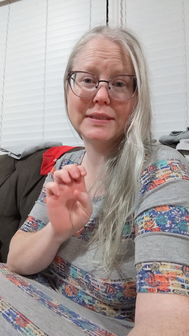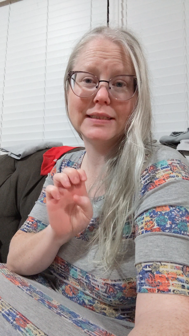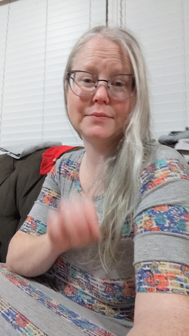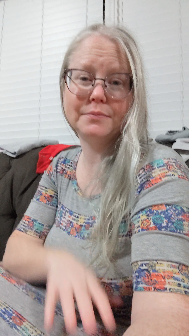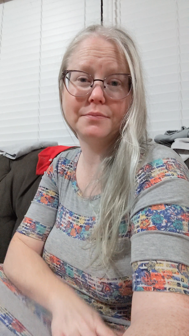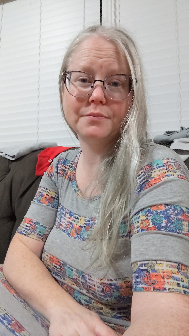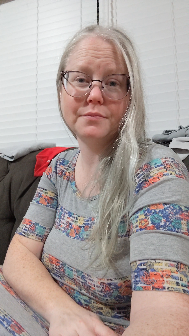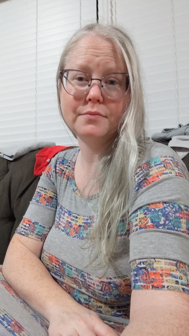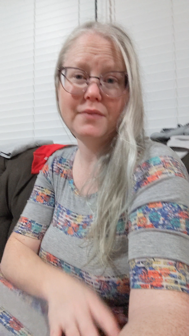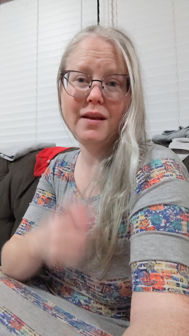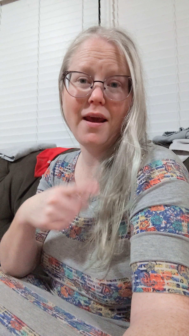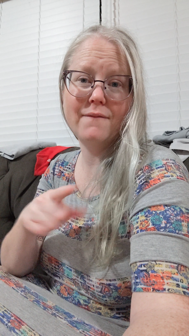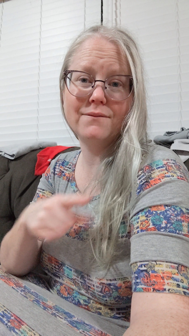knife